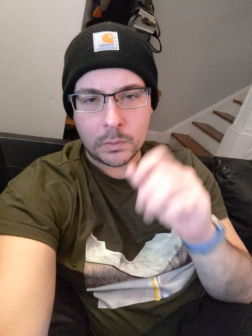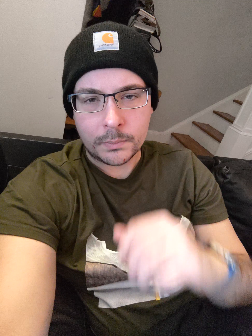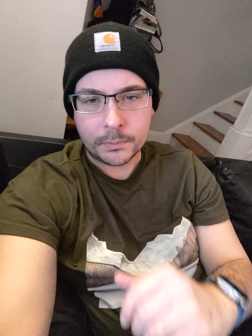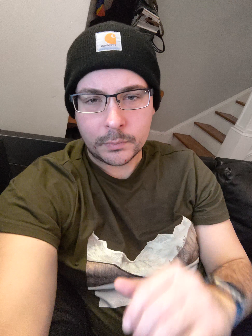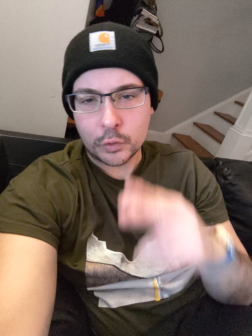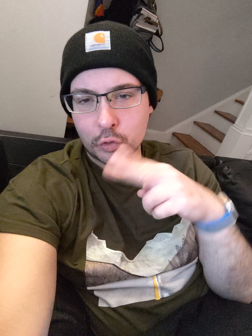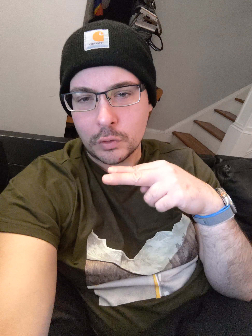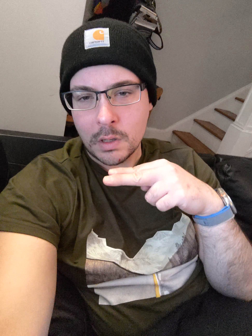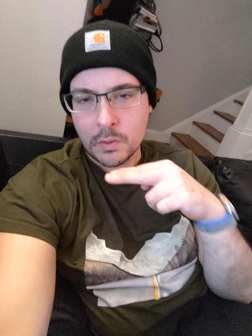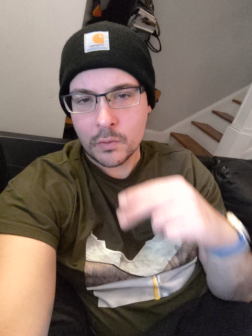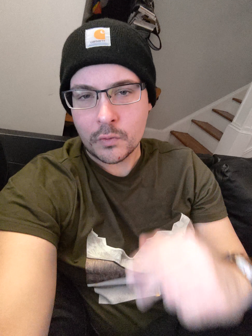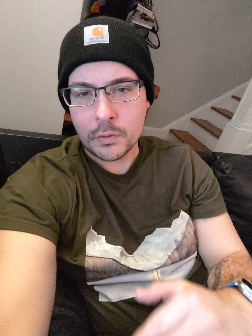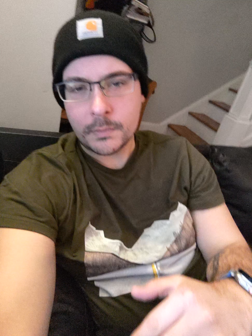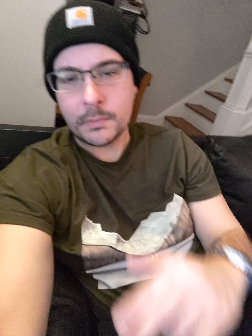chair